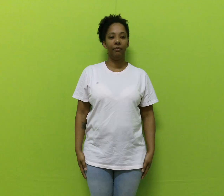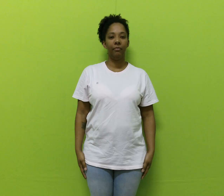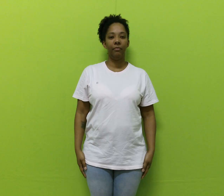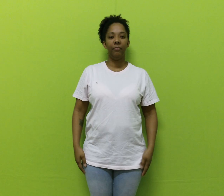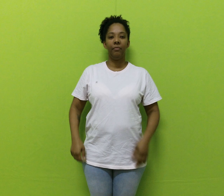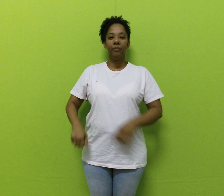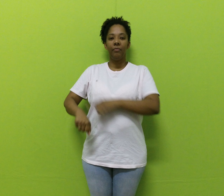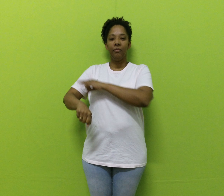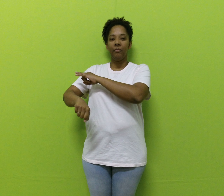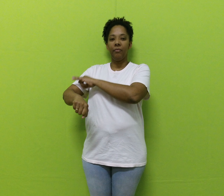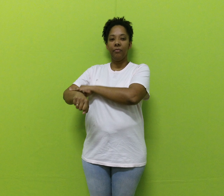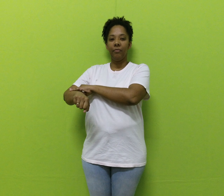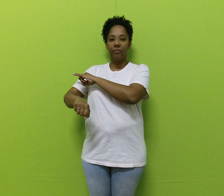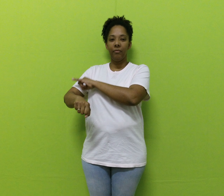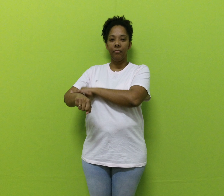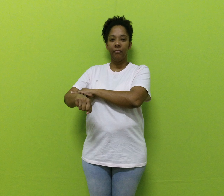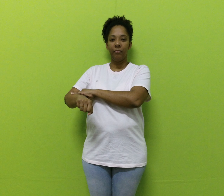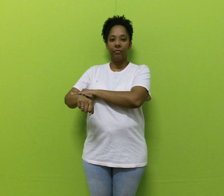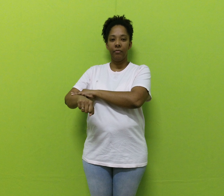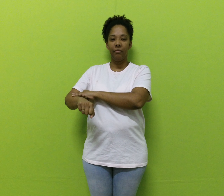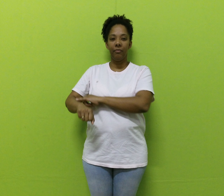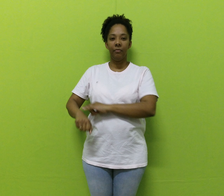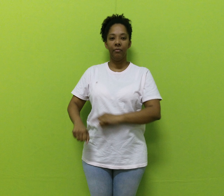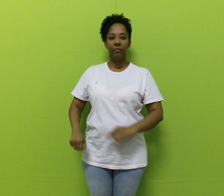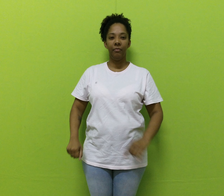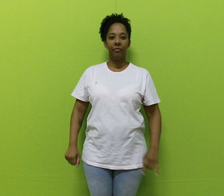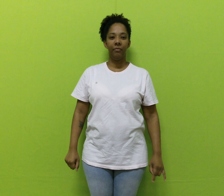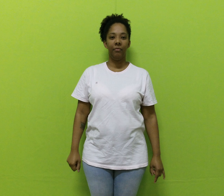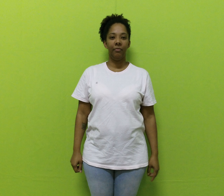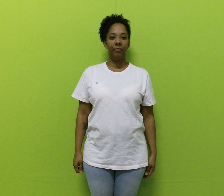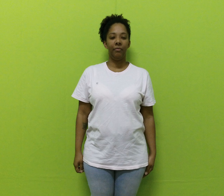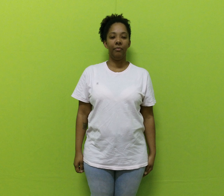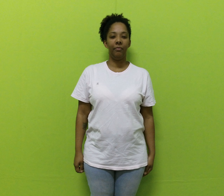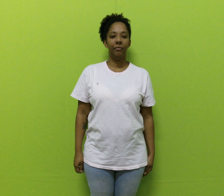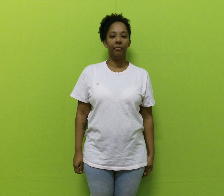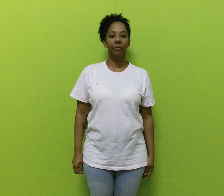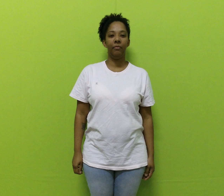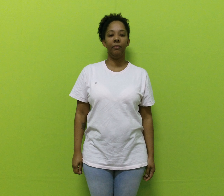banheiro